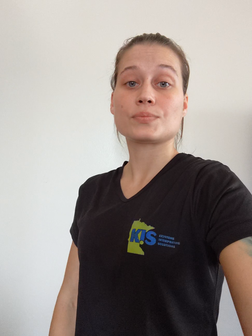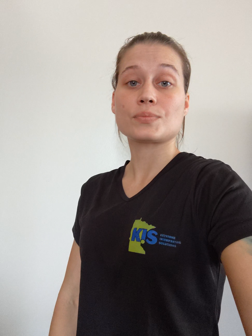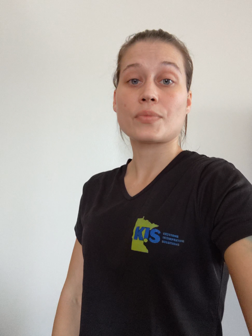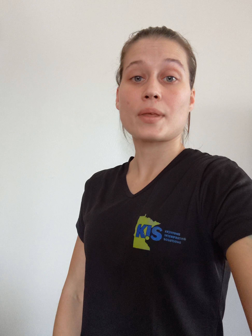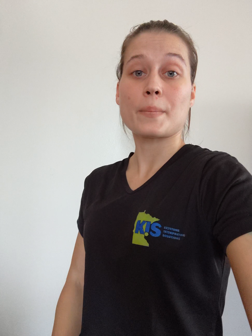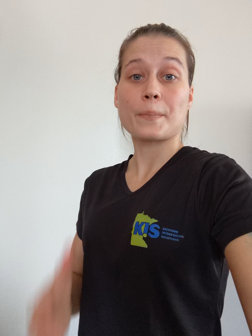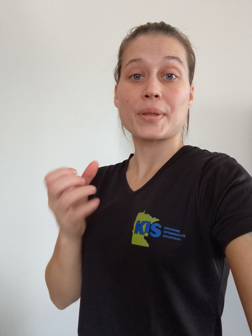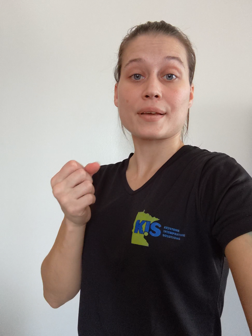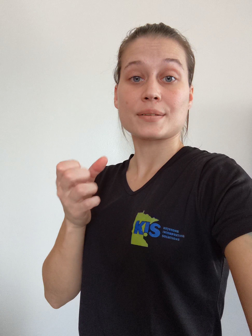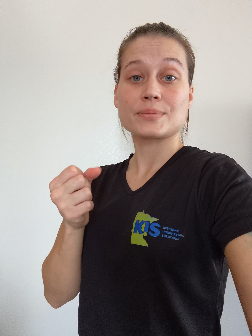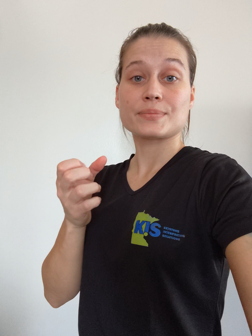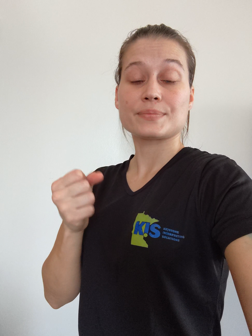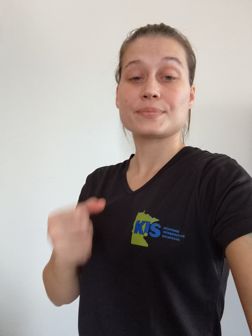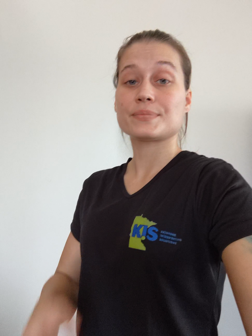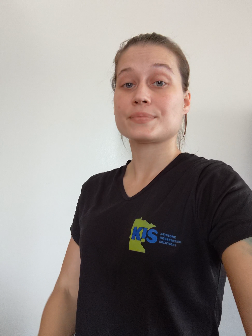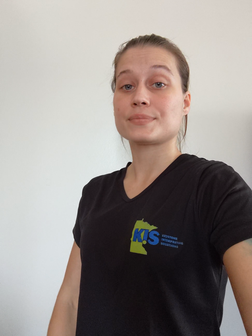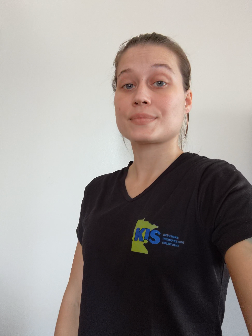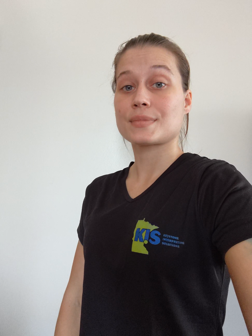milk